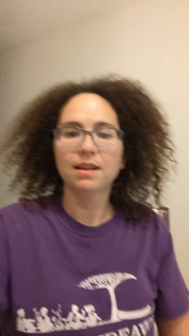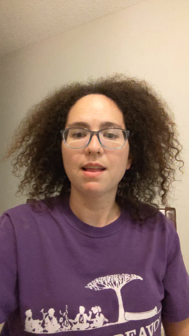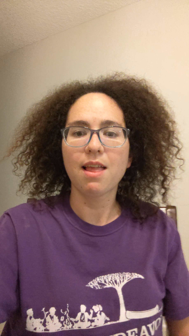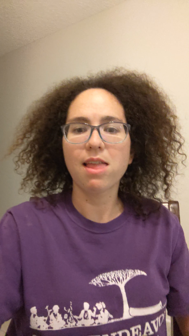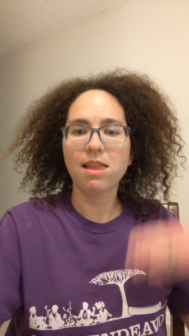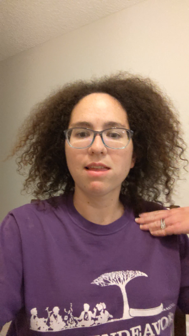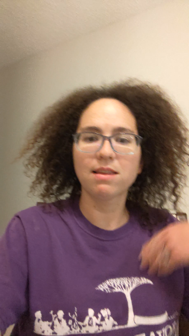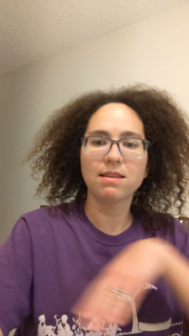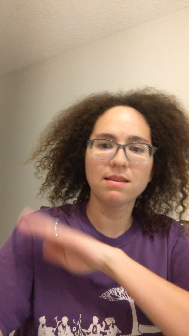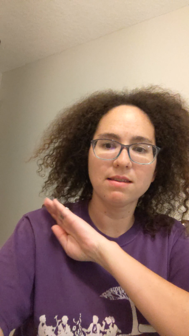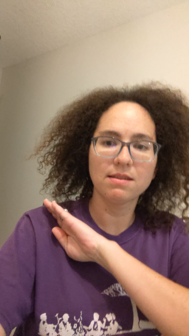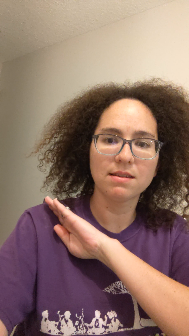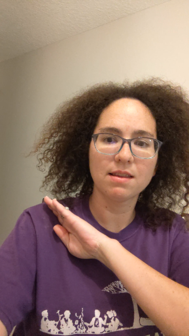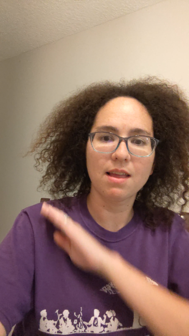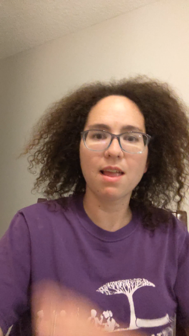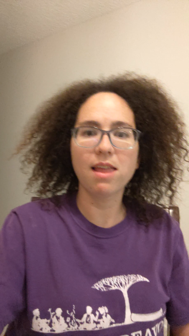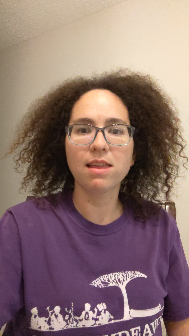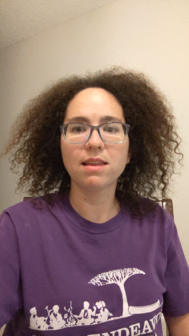scarf